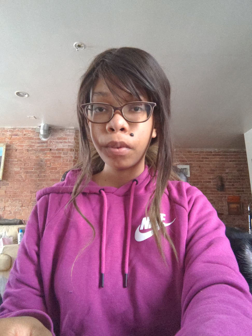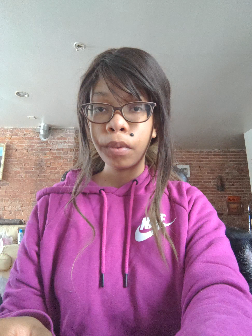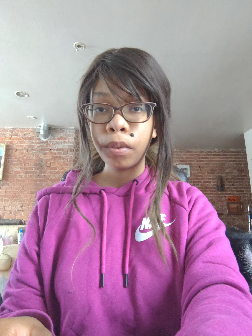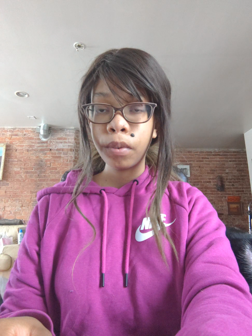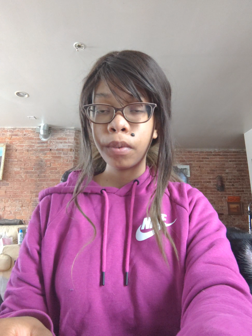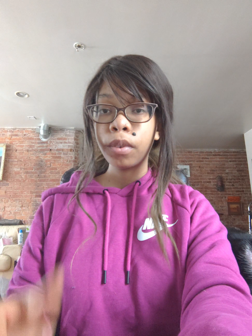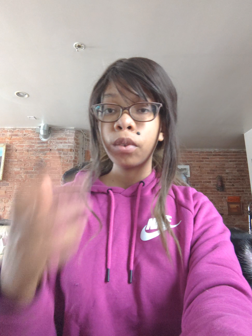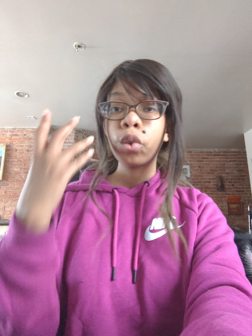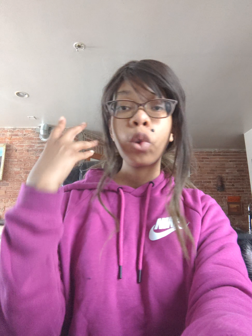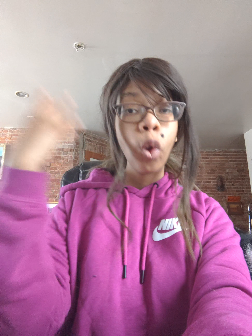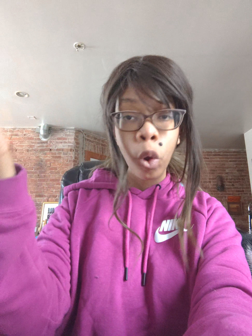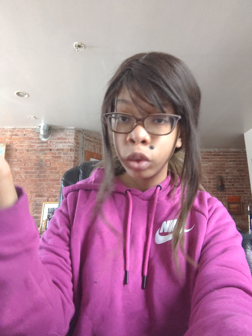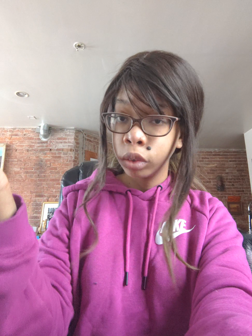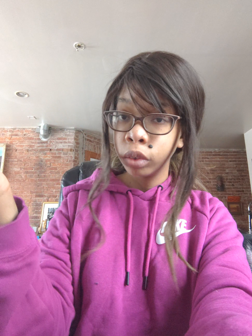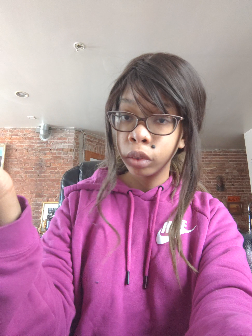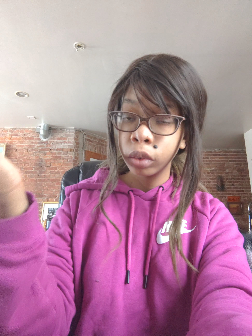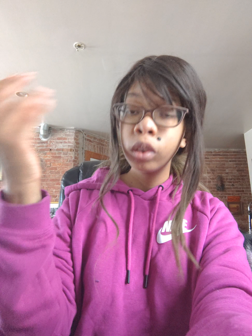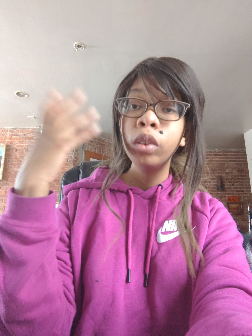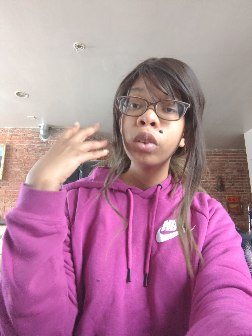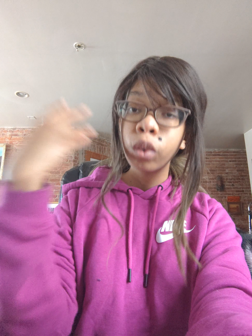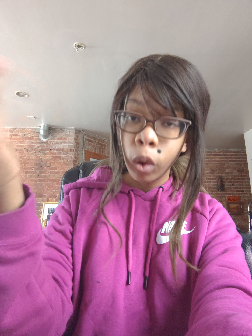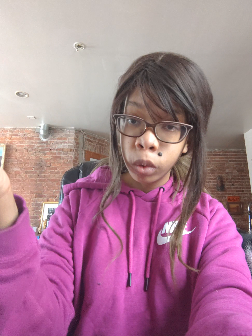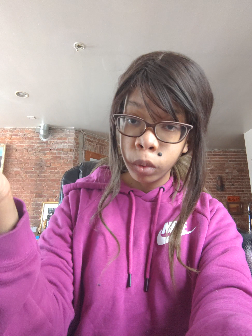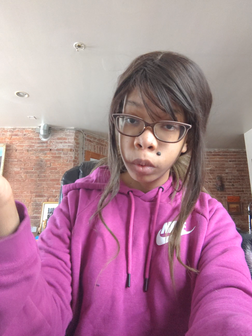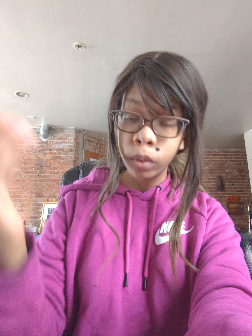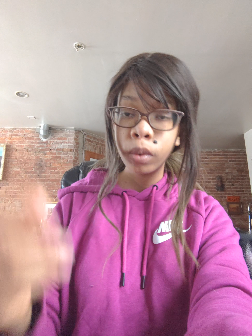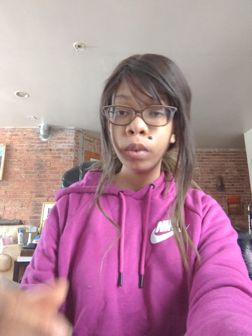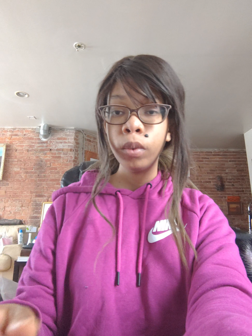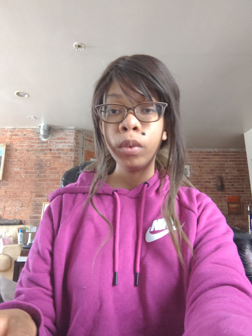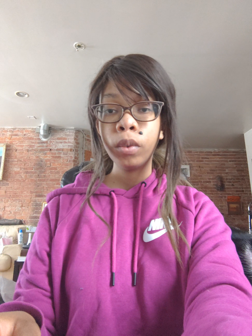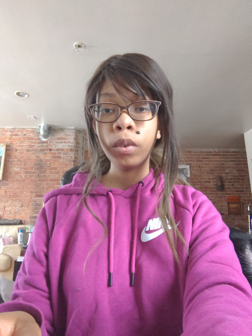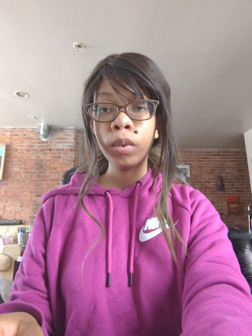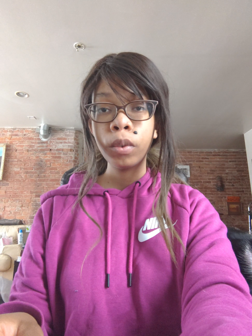go